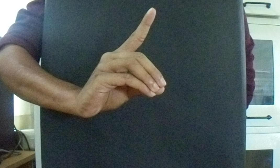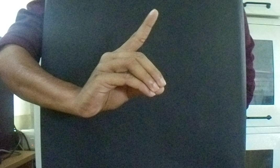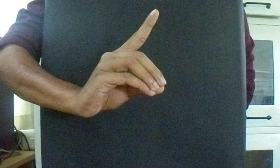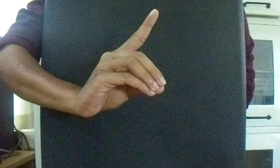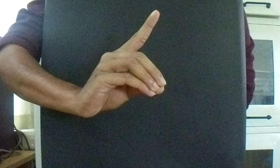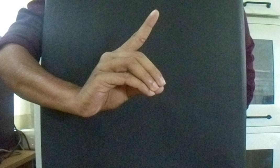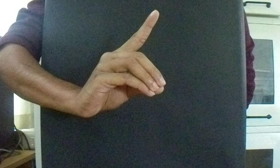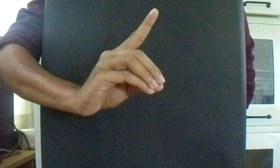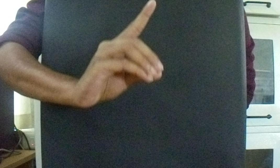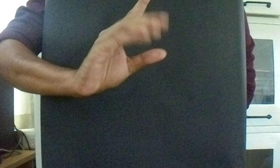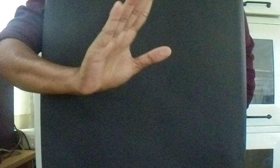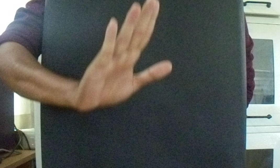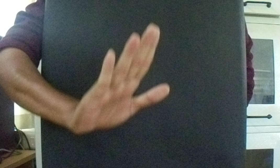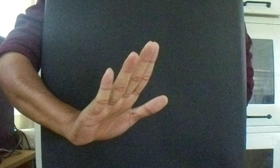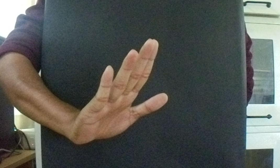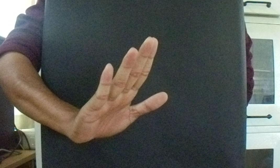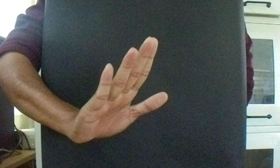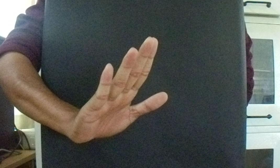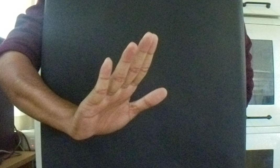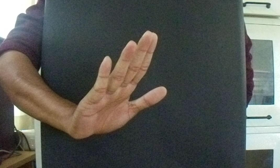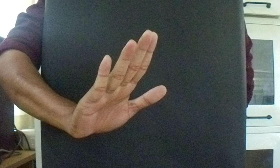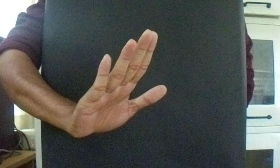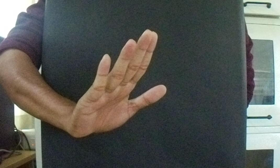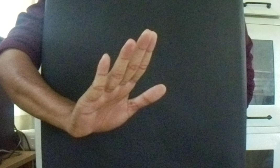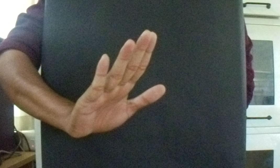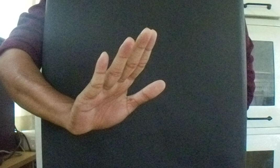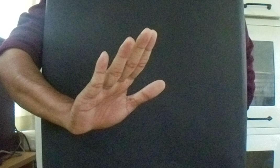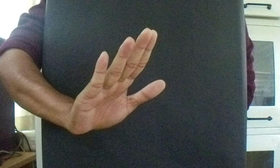hot